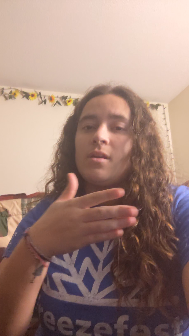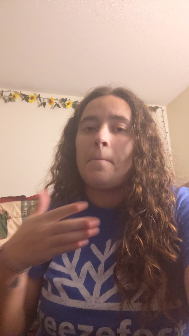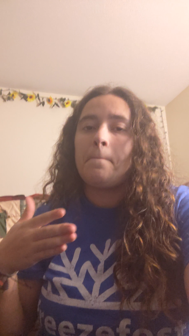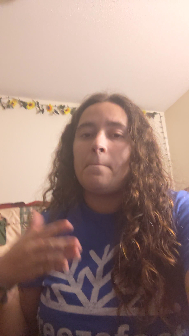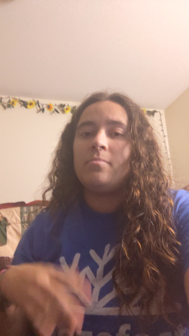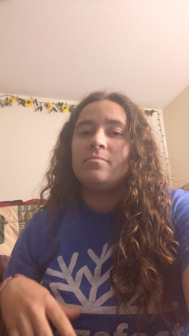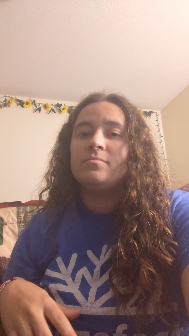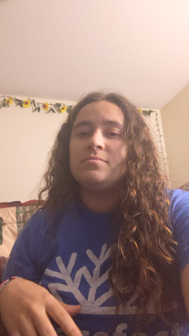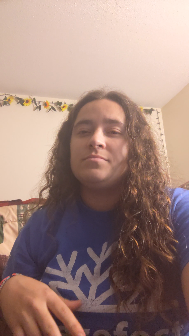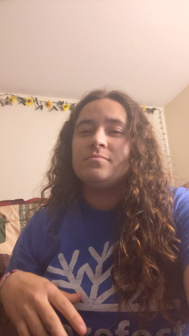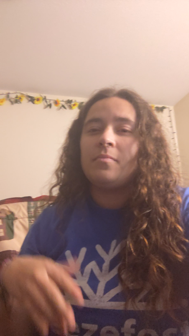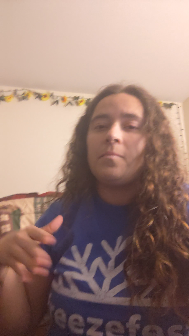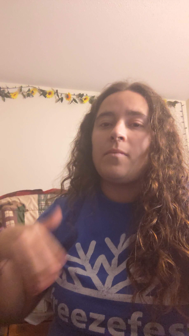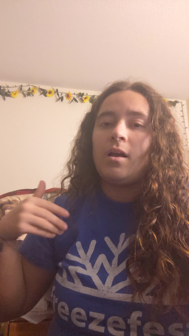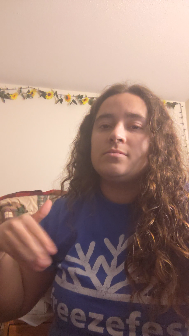pants